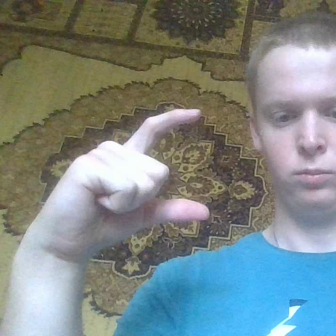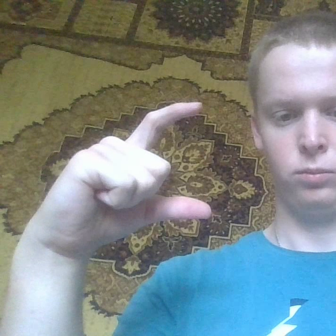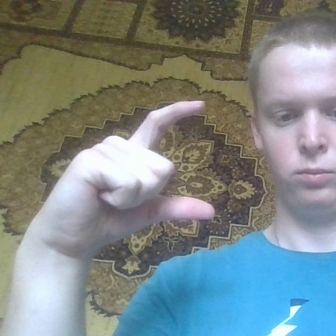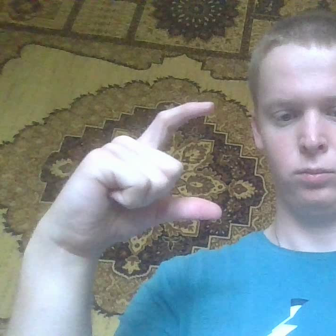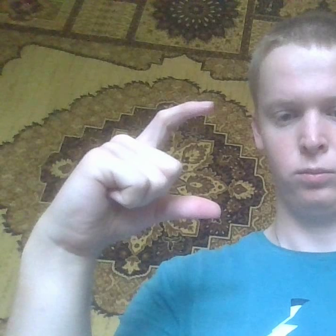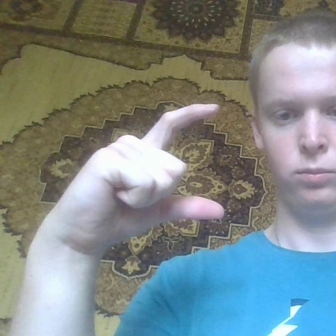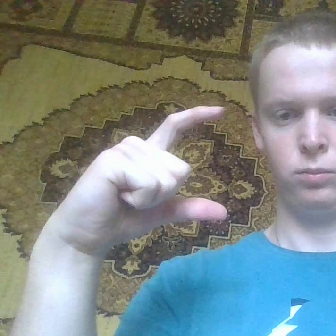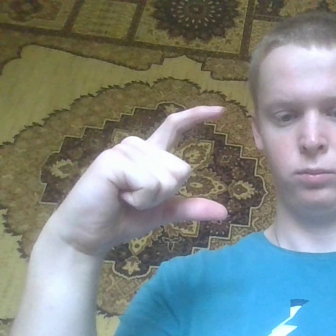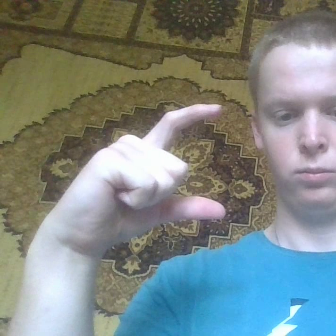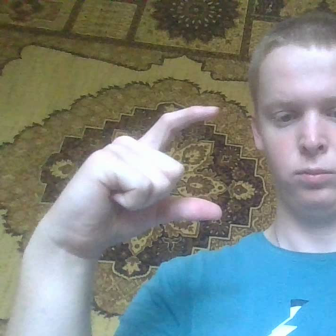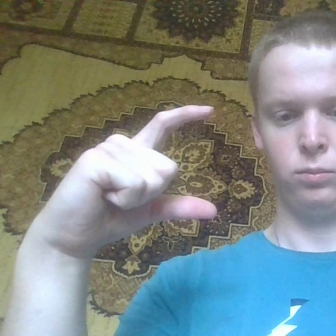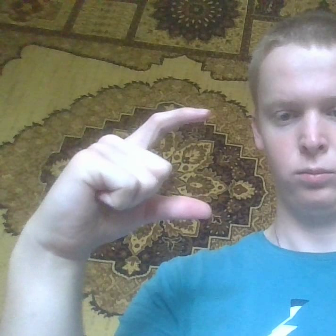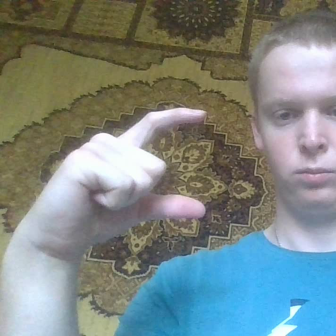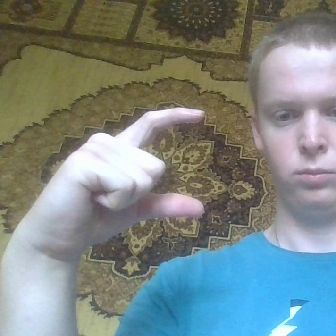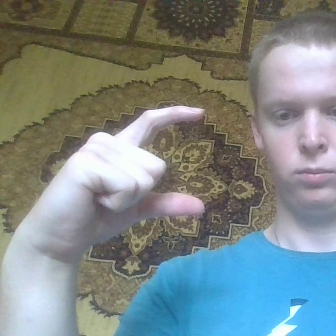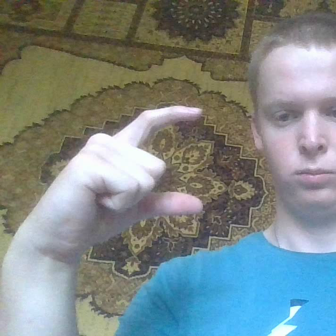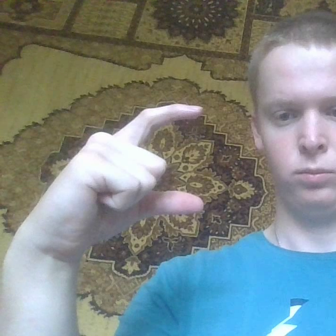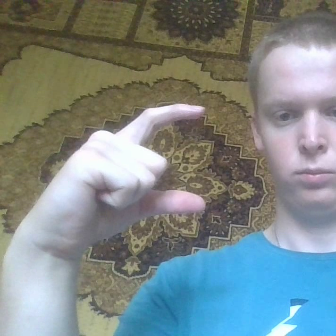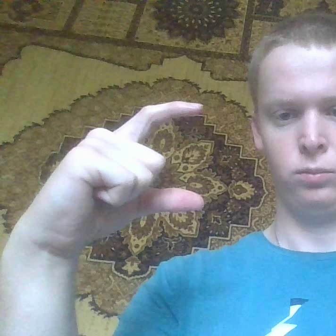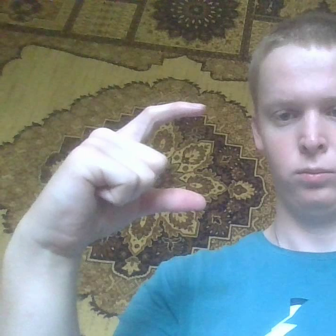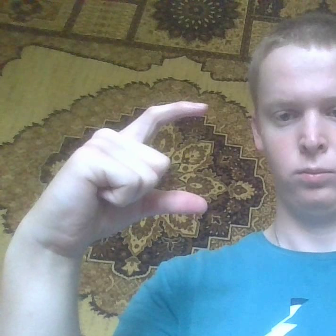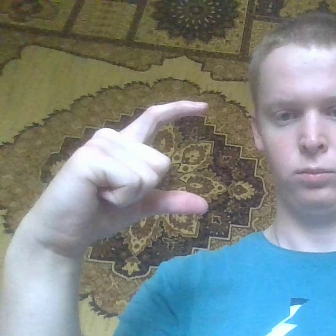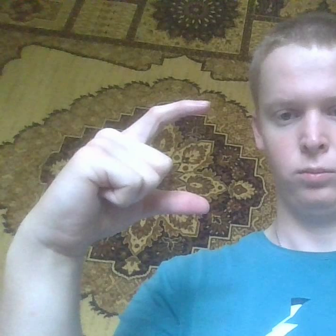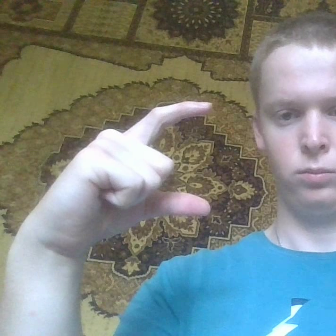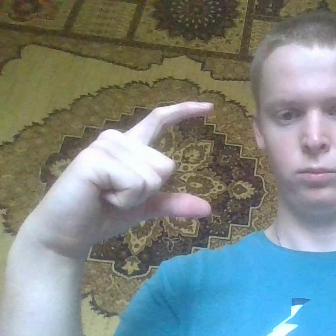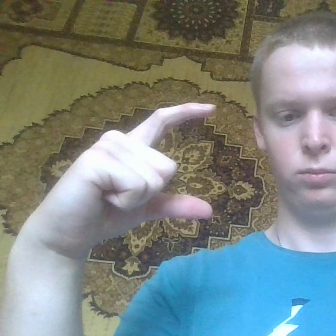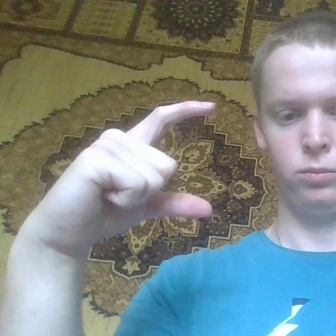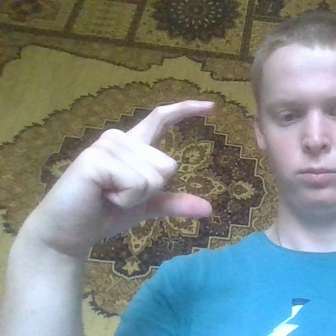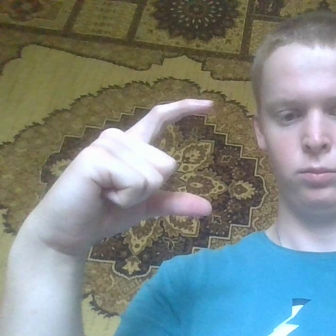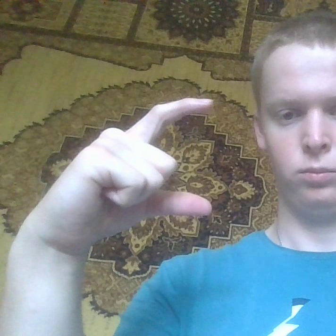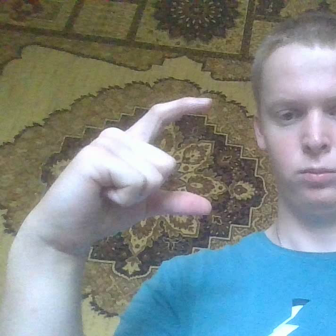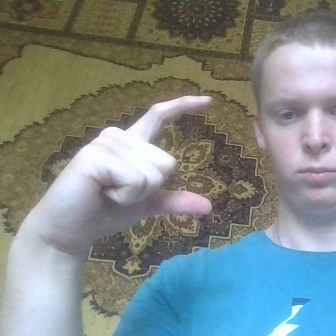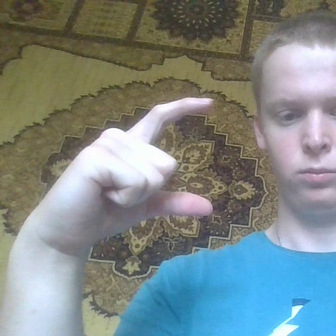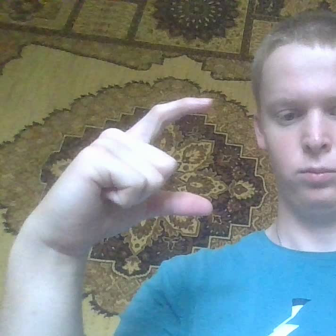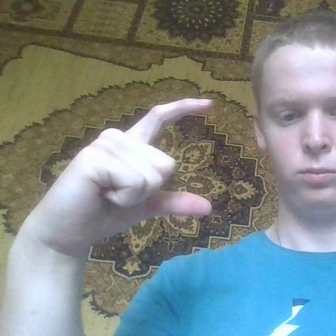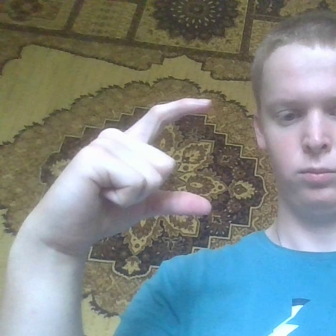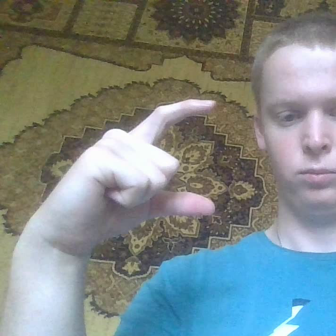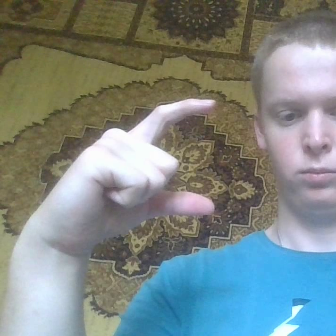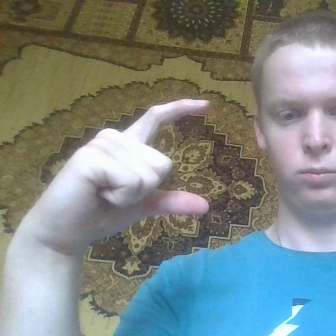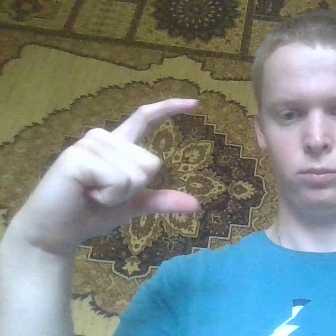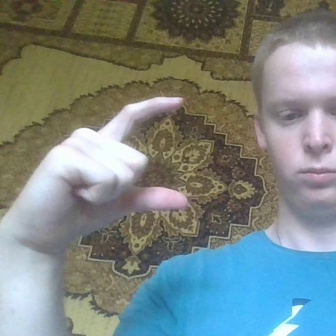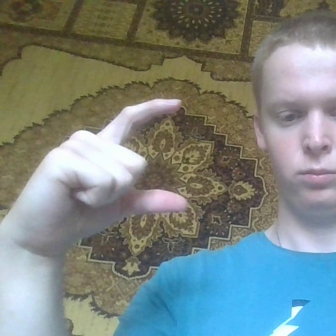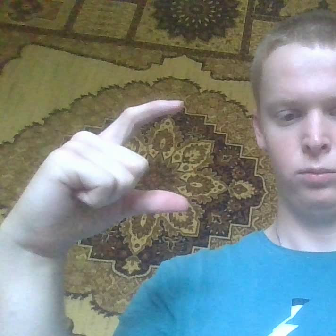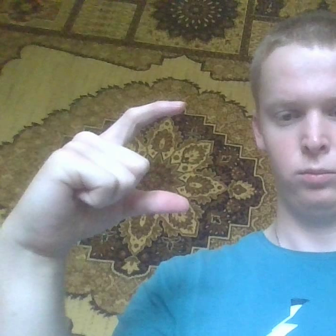Є